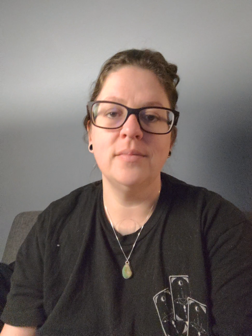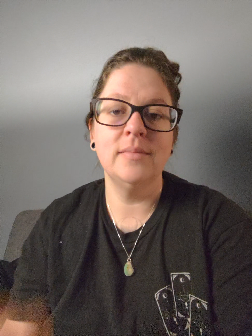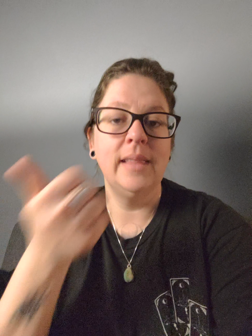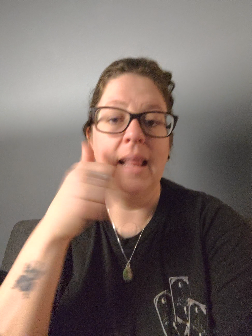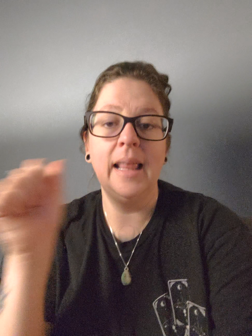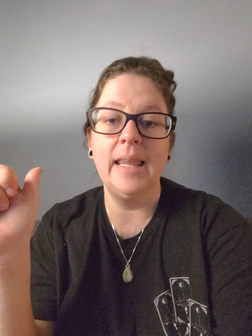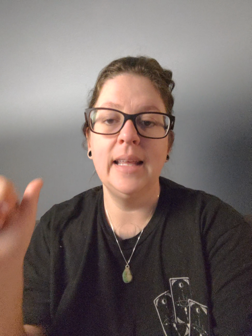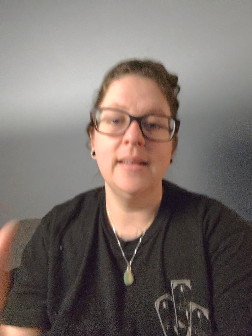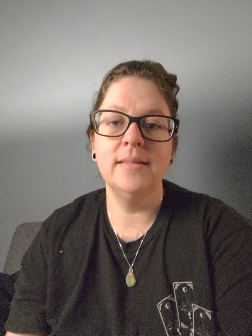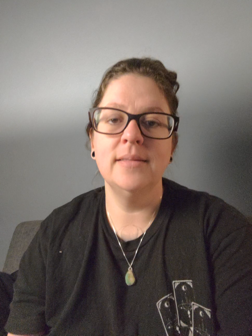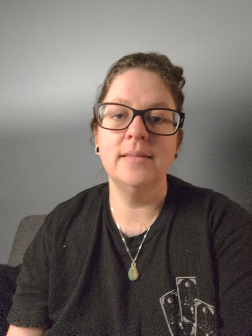any